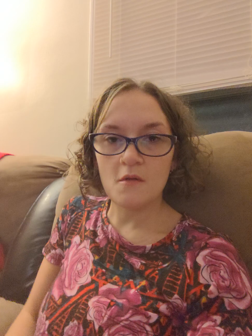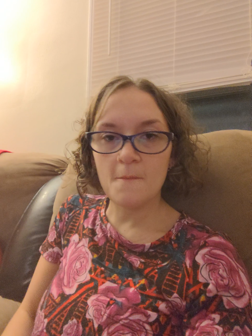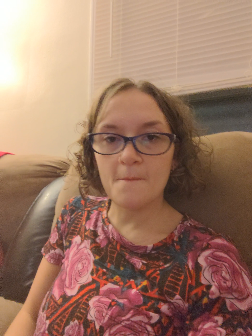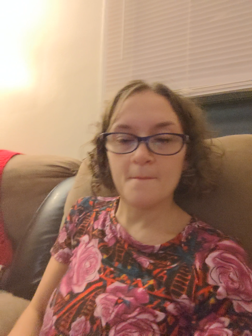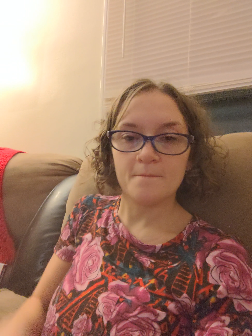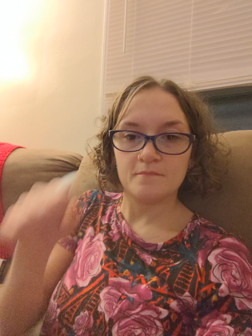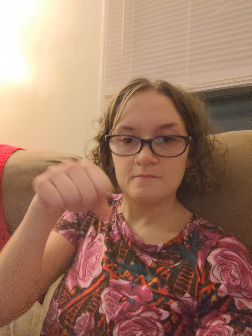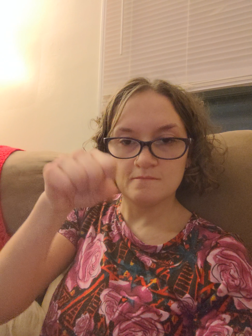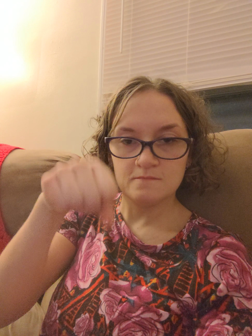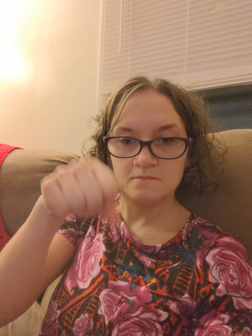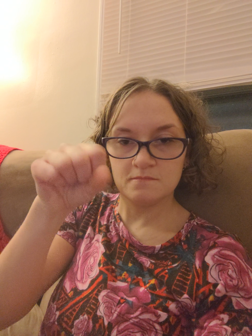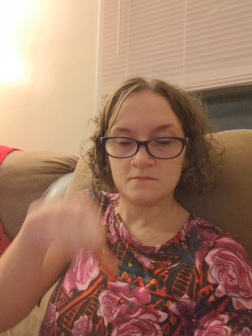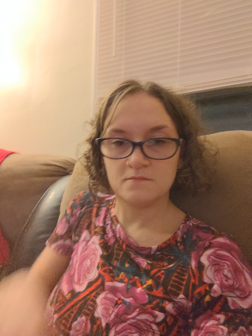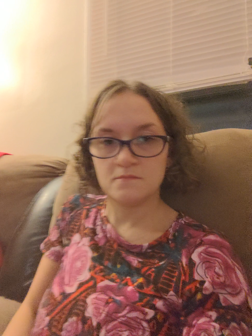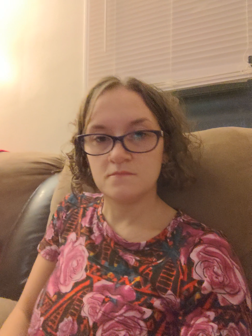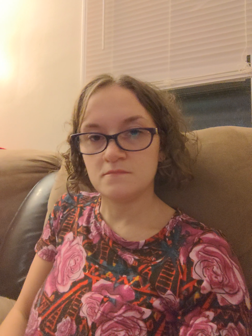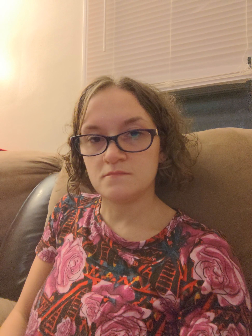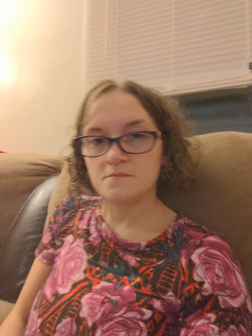yes